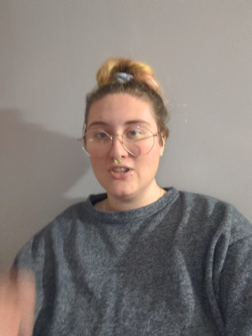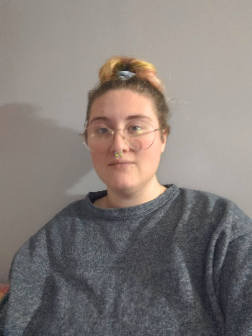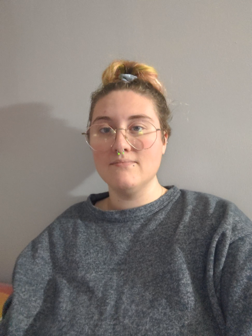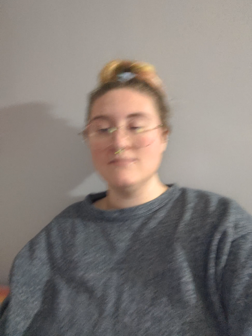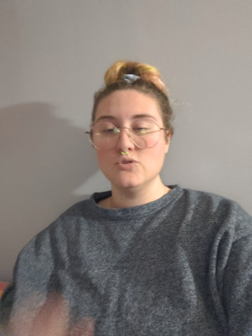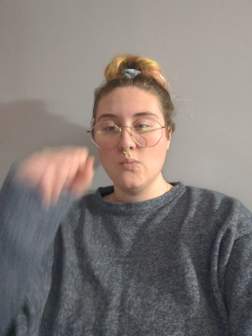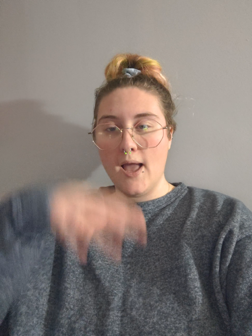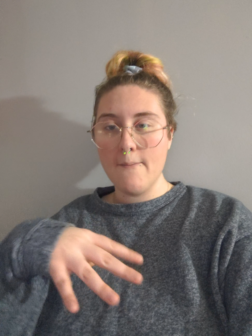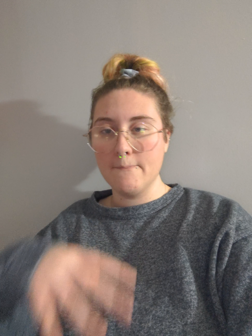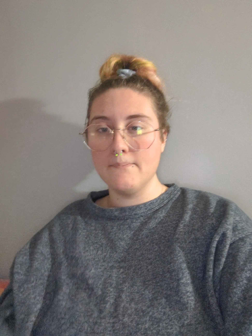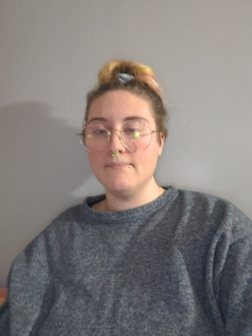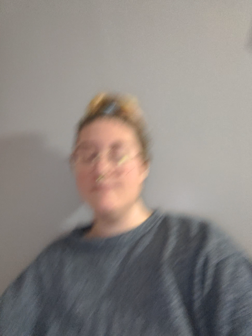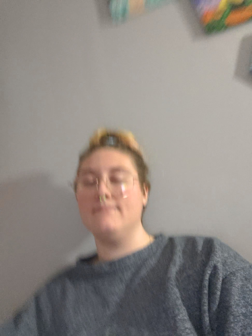drop